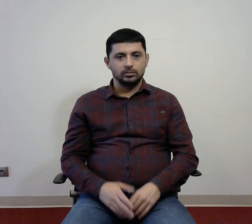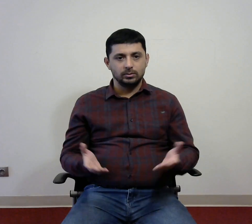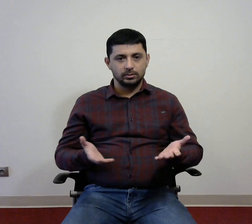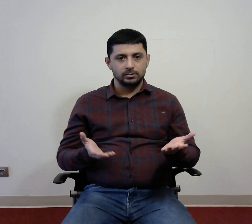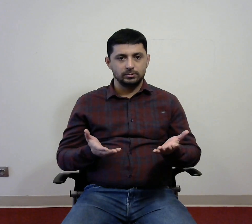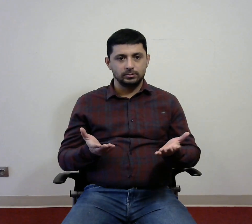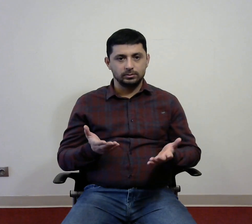hansı